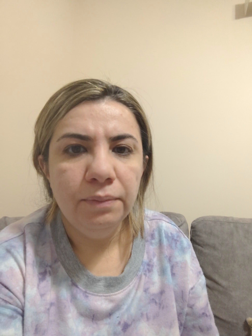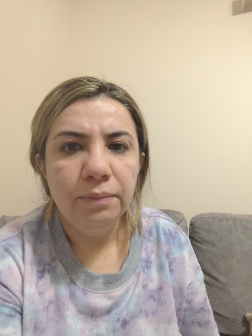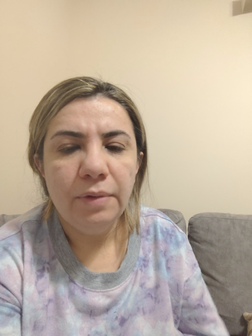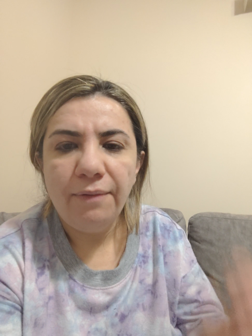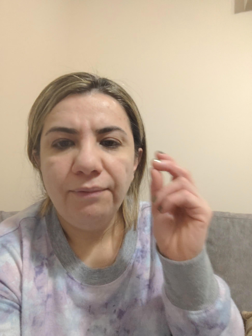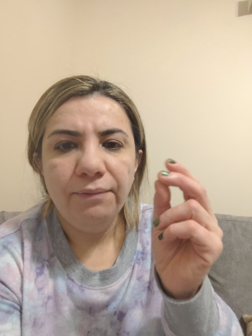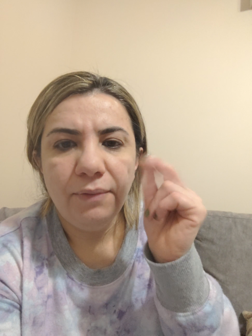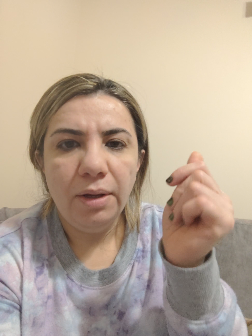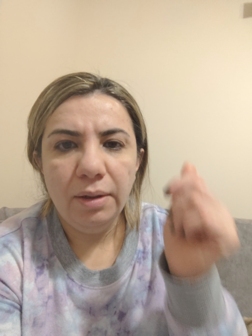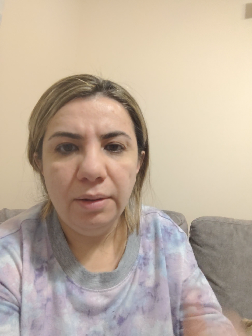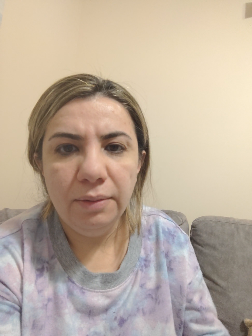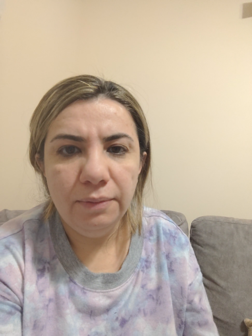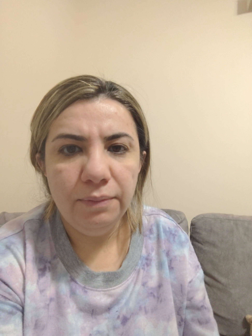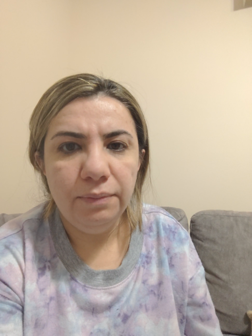fast